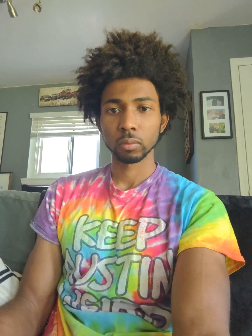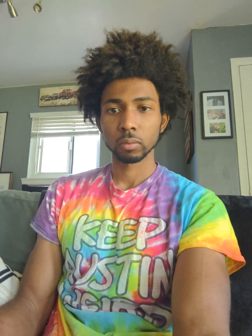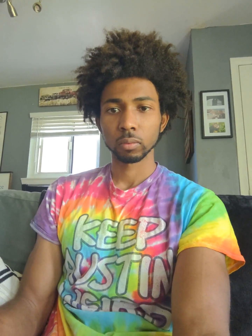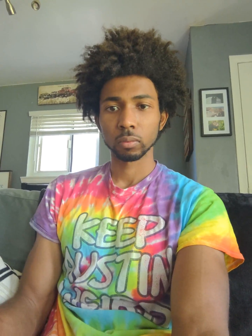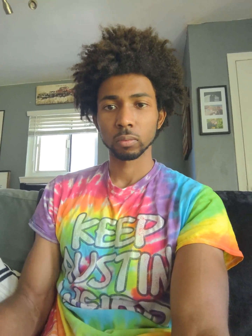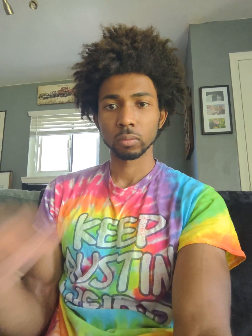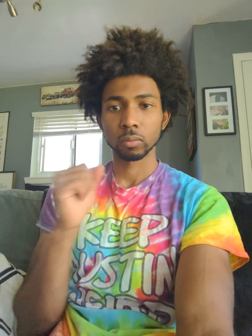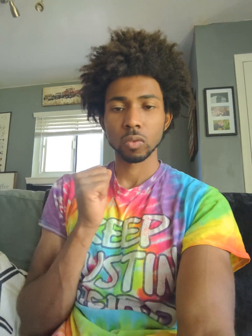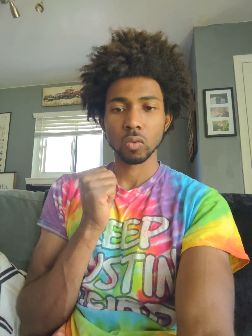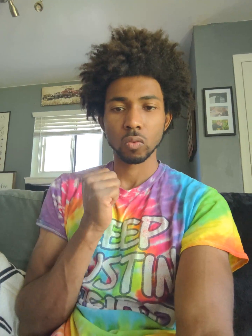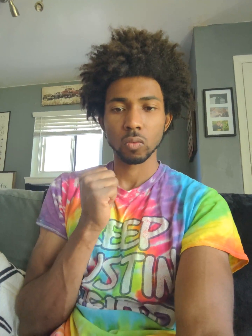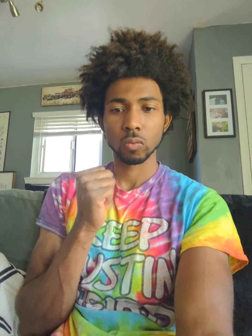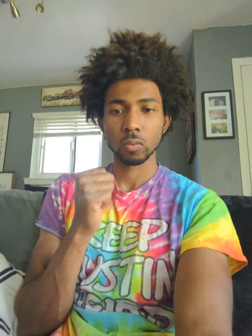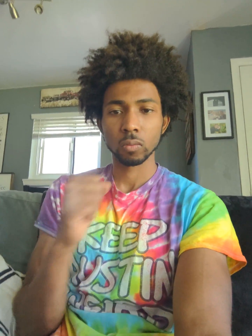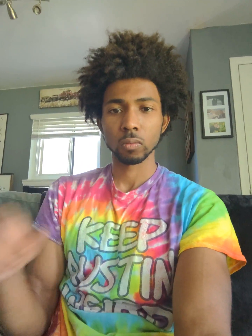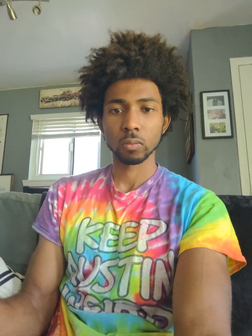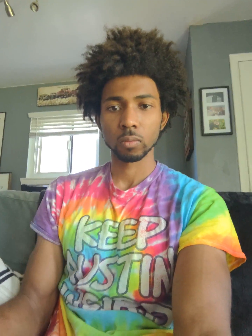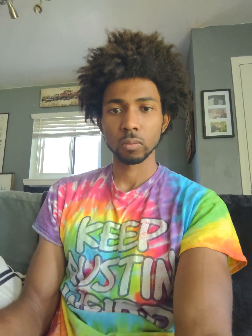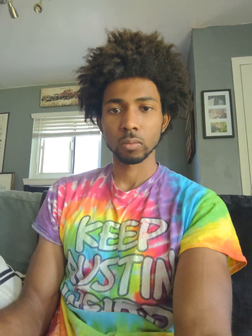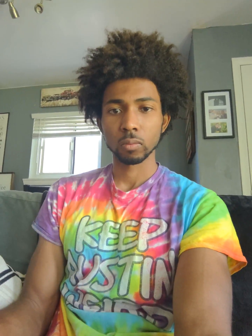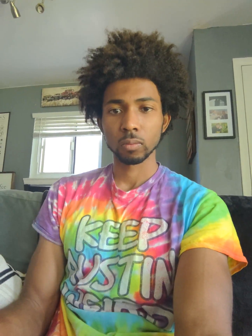cold